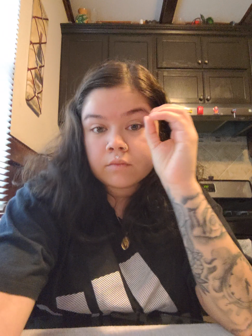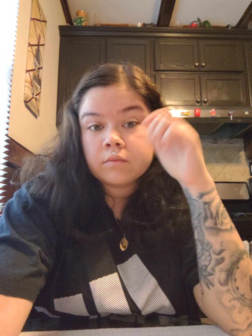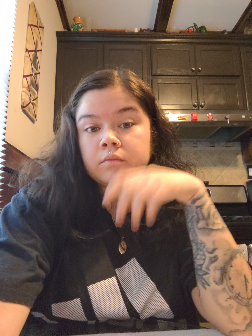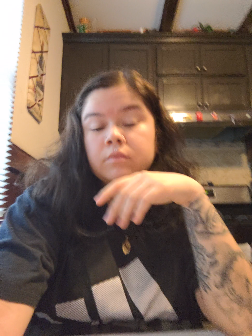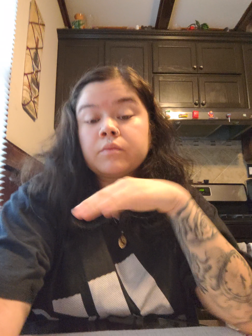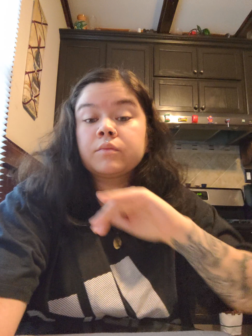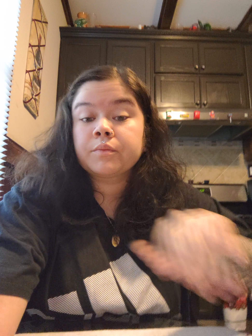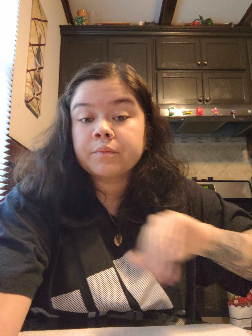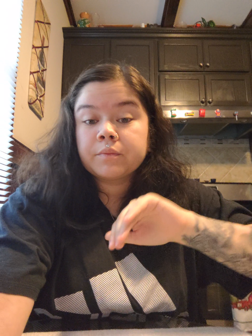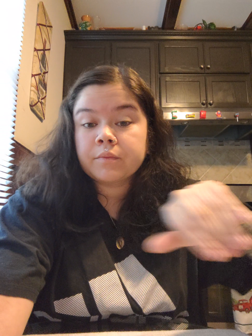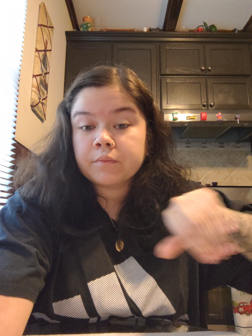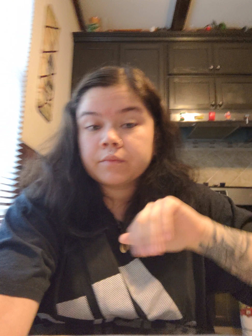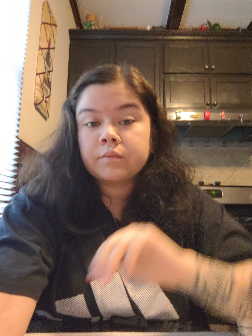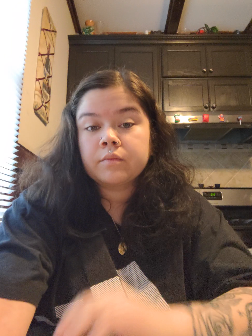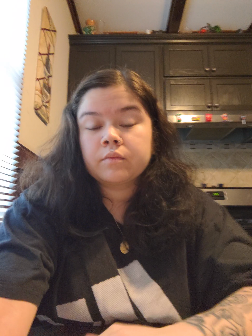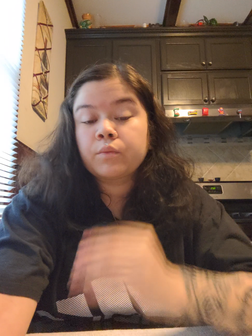pool